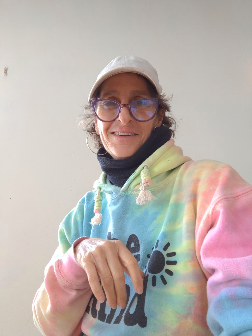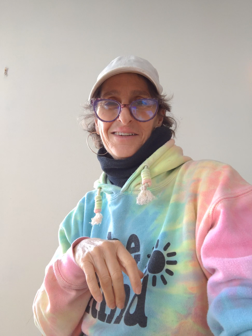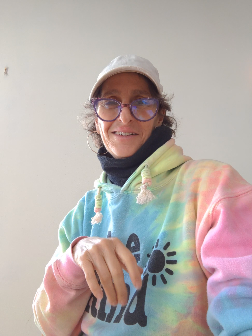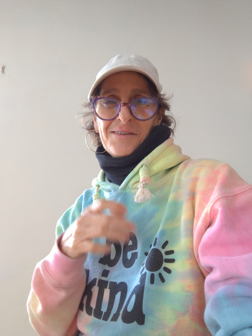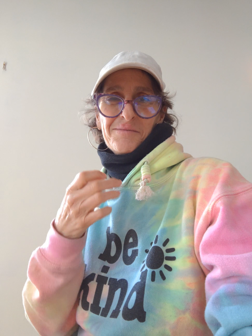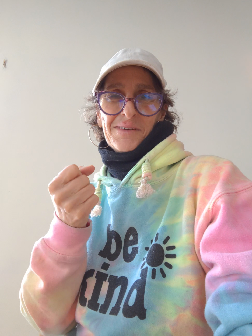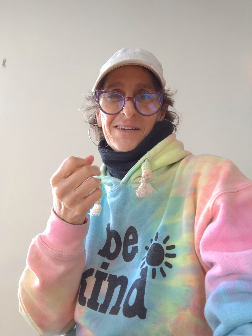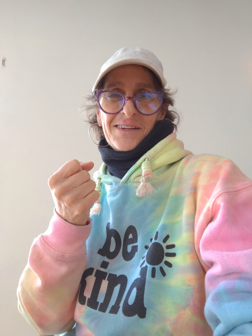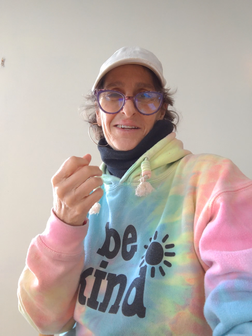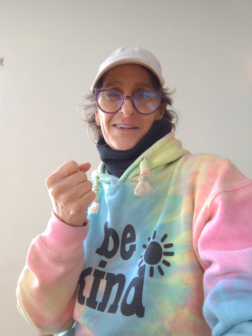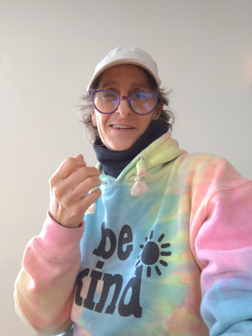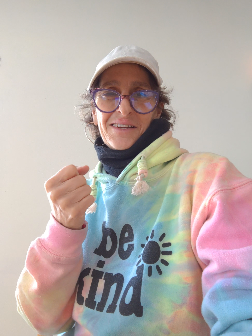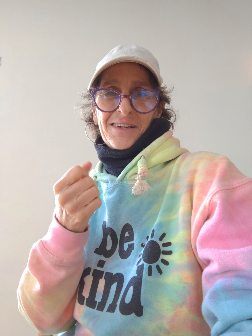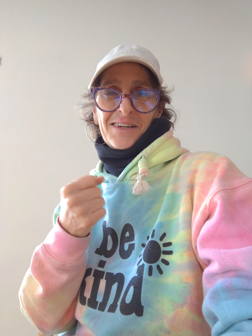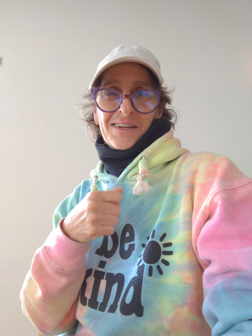milk